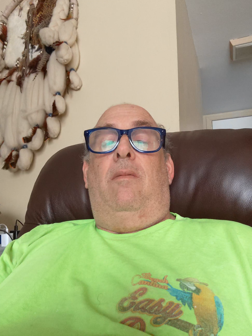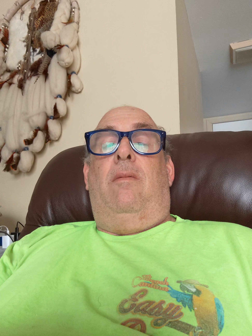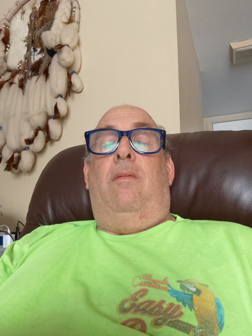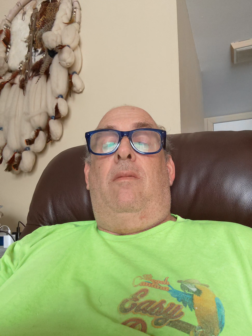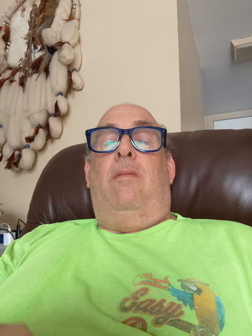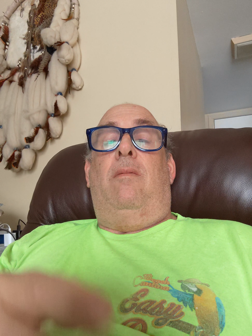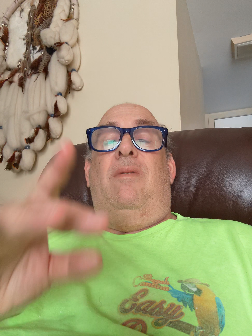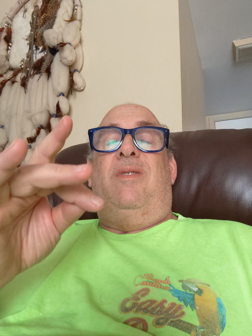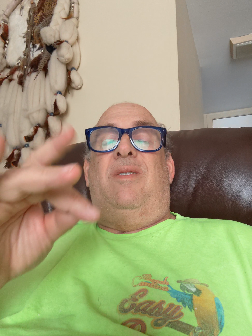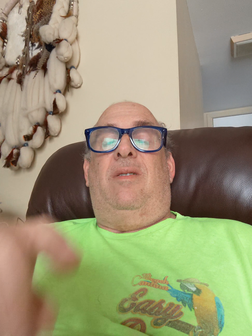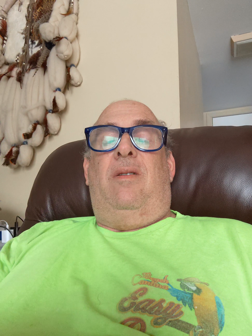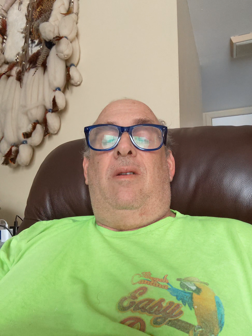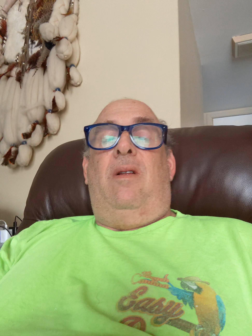sticky